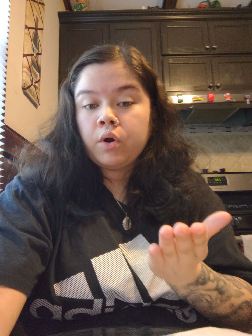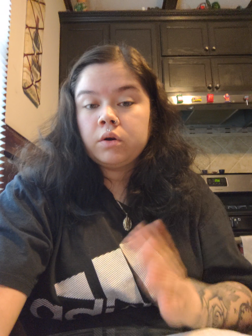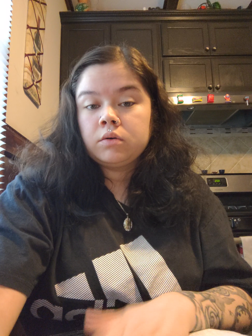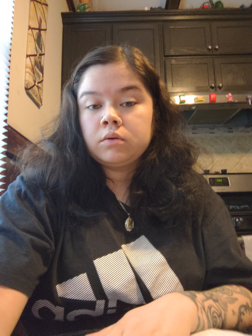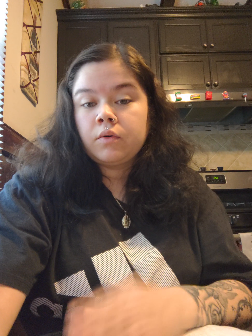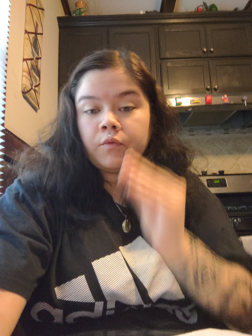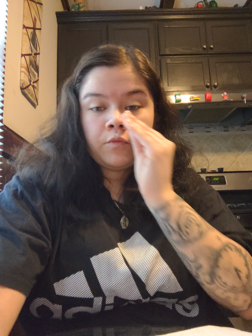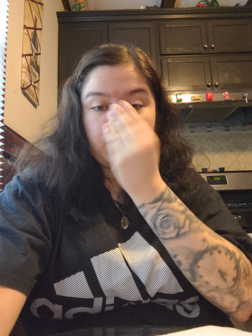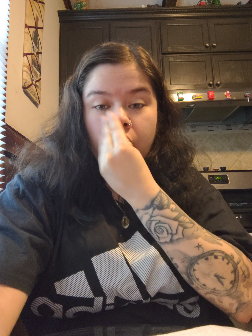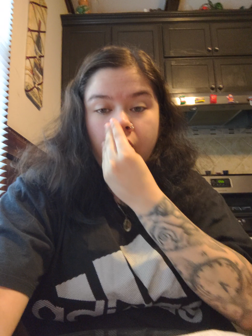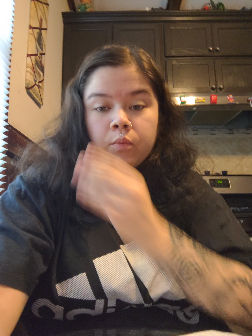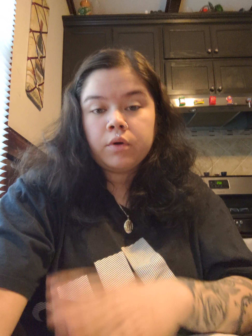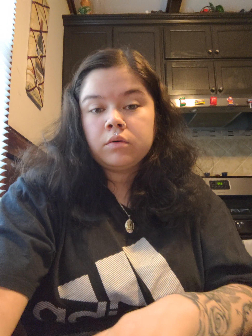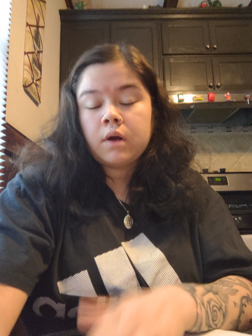flower